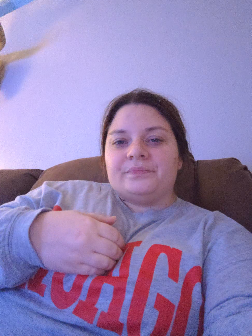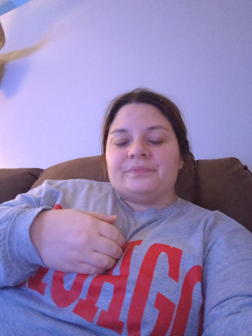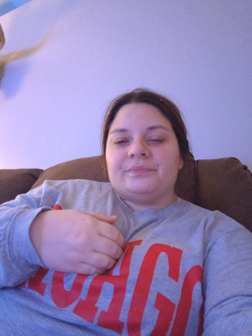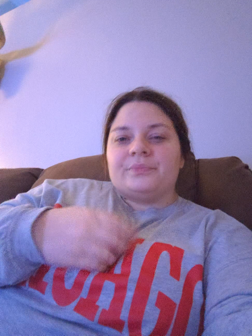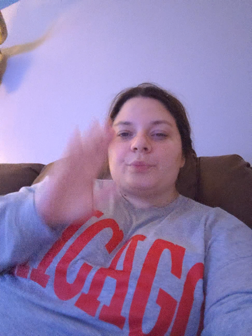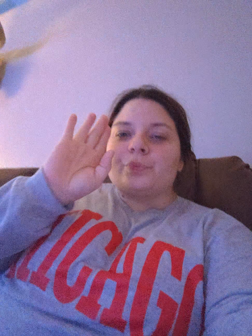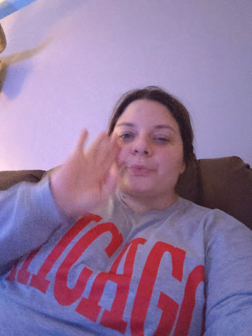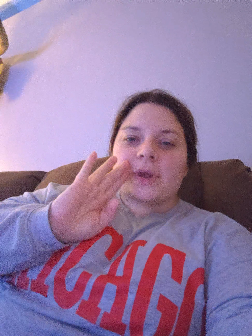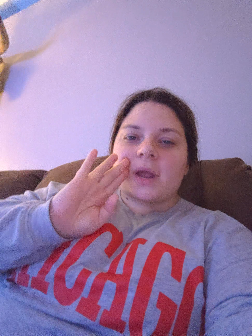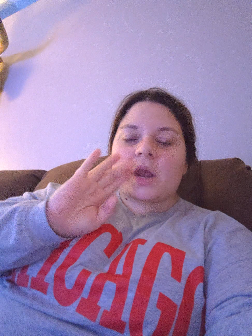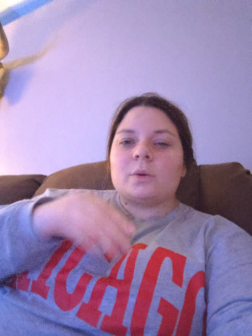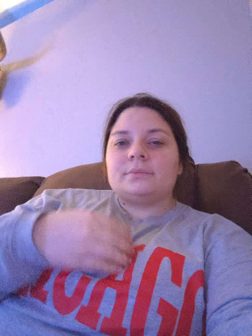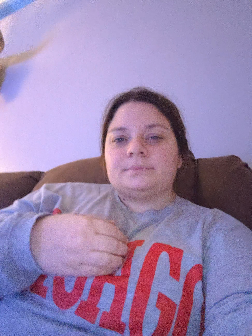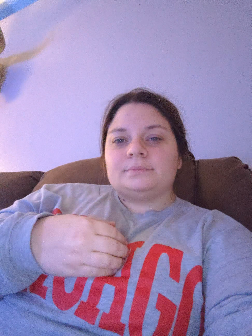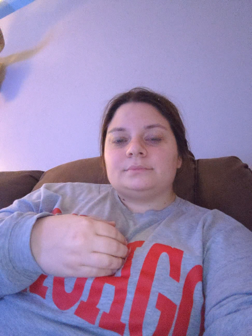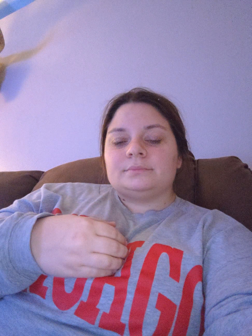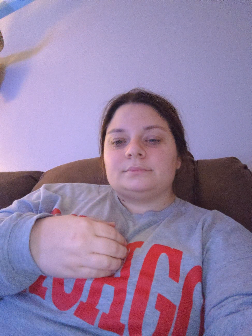brown